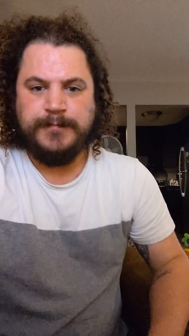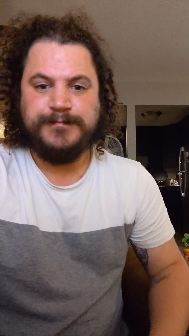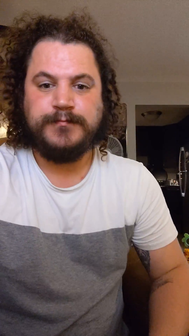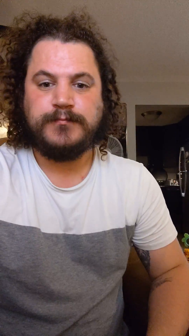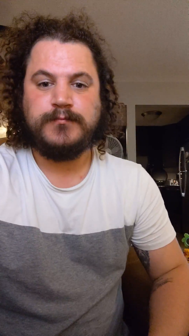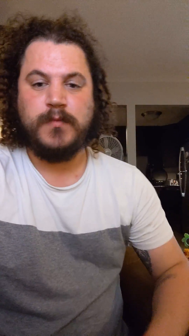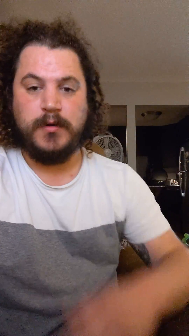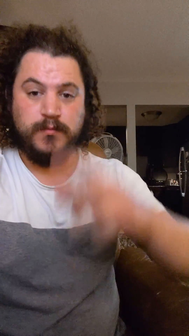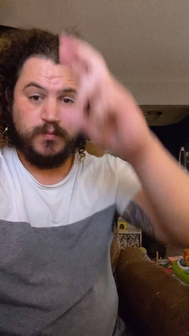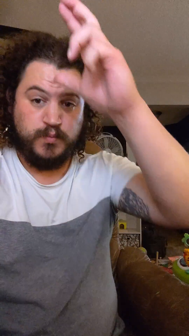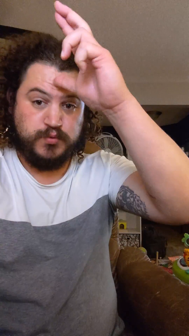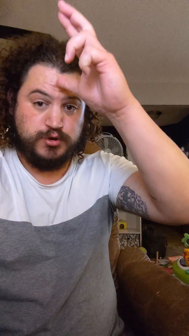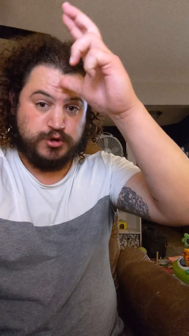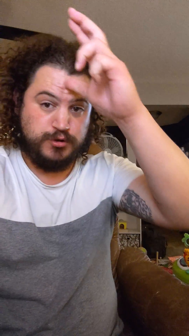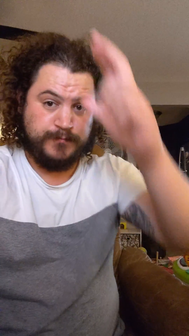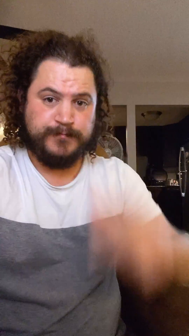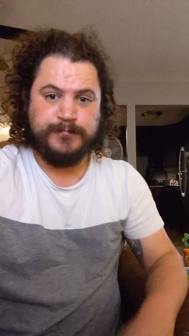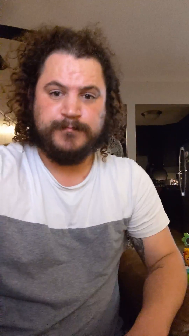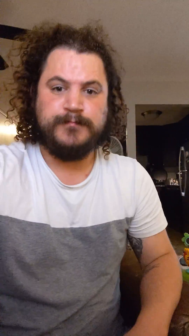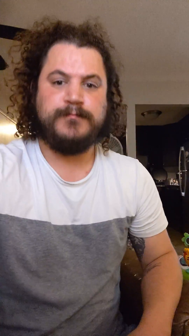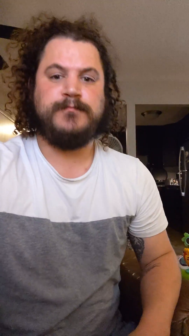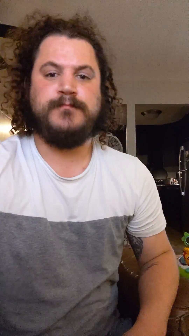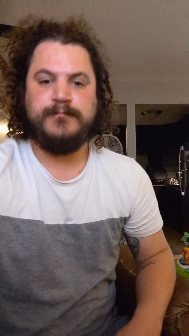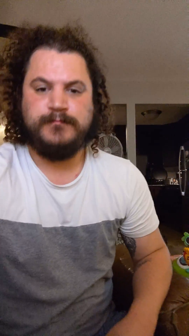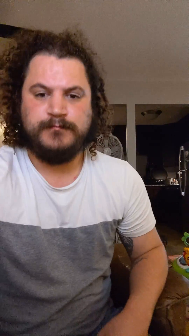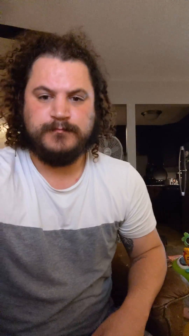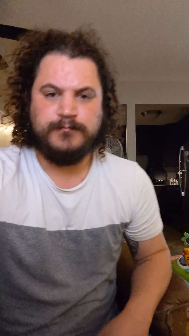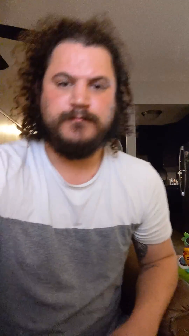rooster